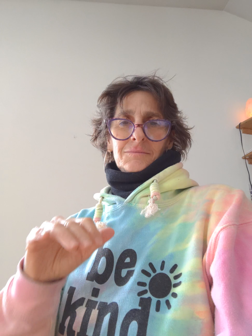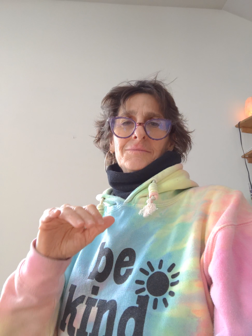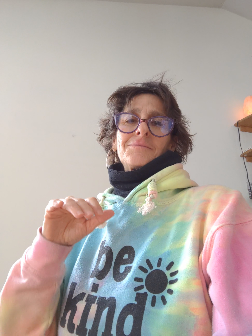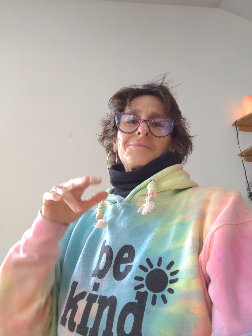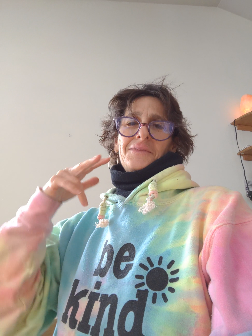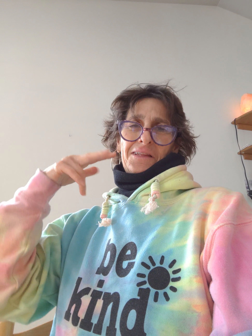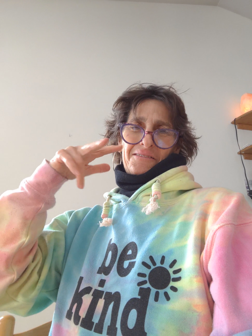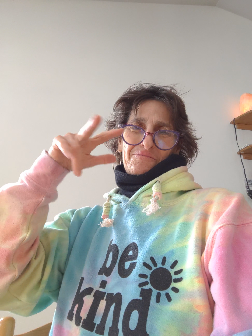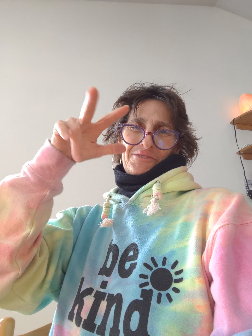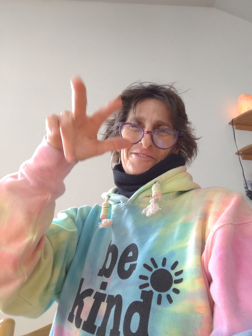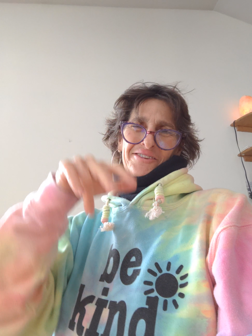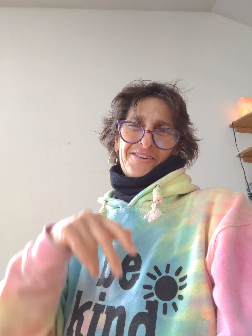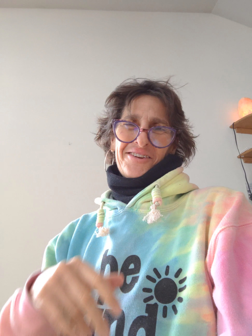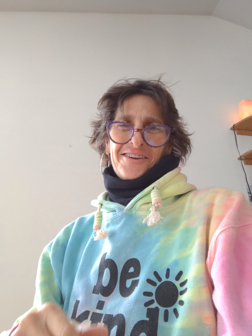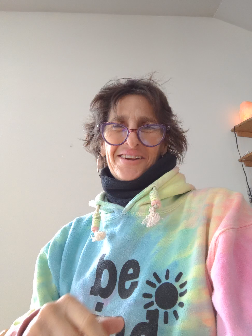helicopter